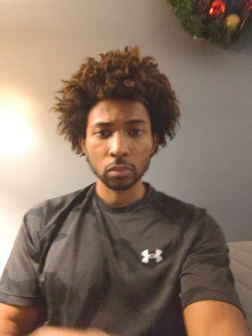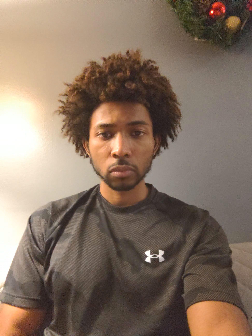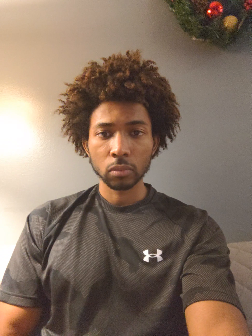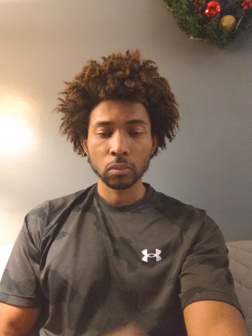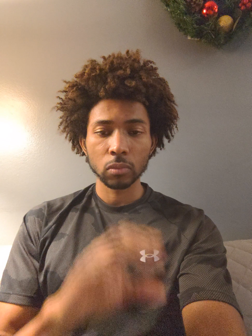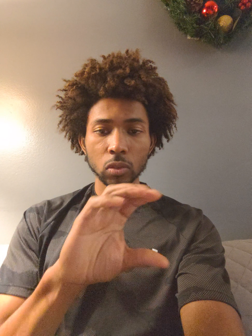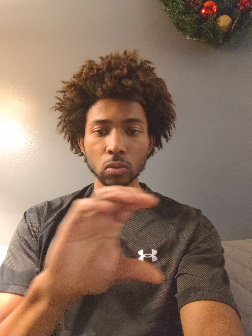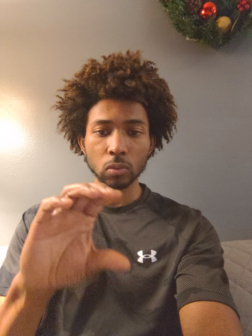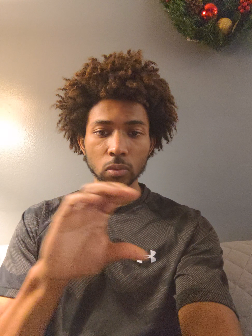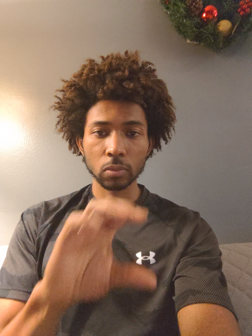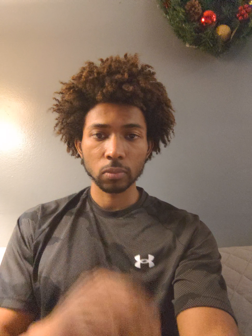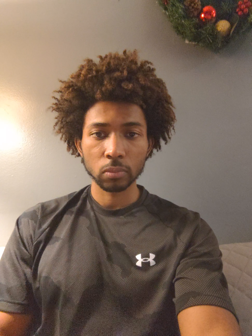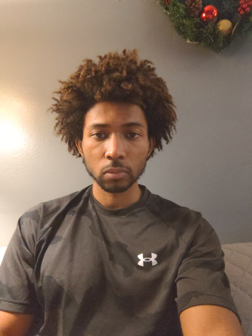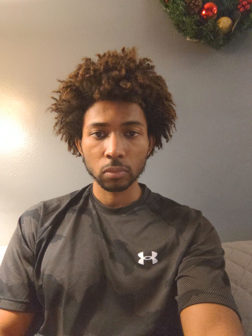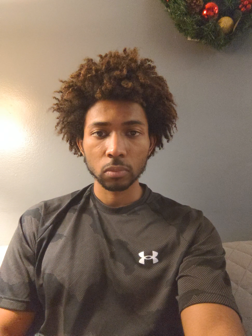chocolate